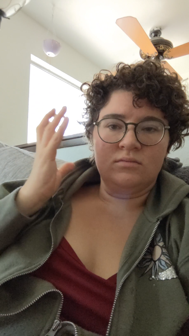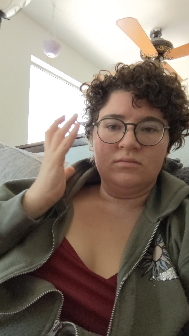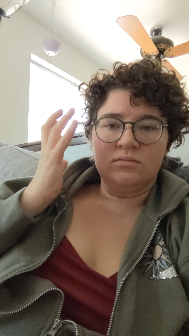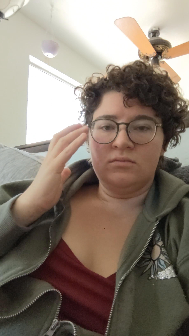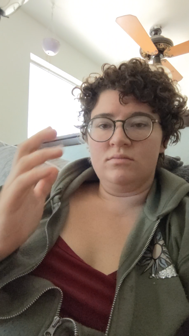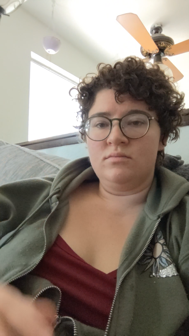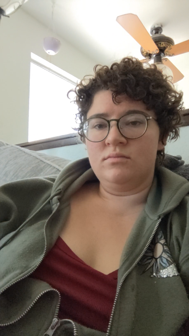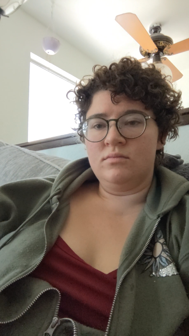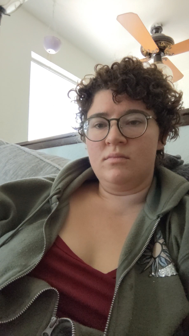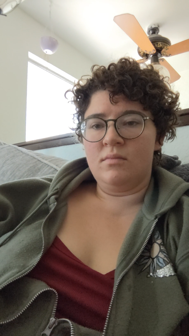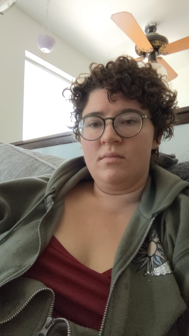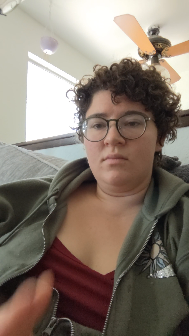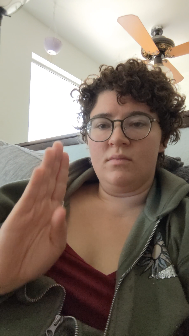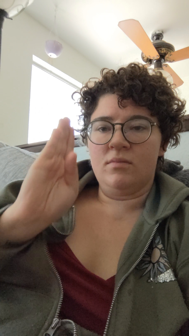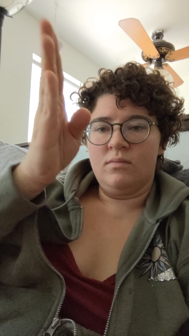over